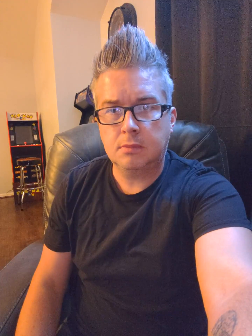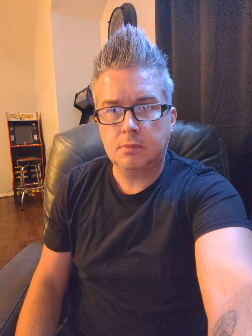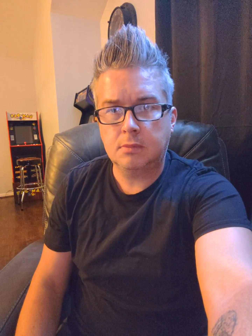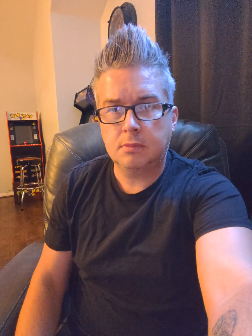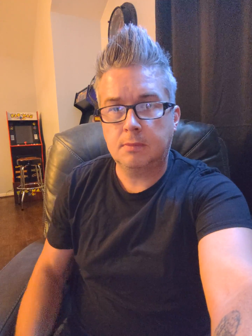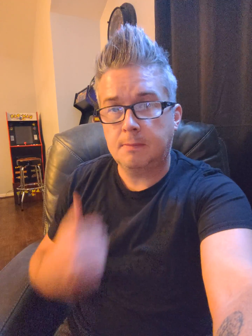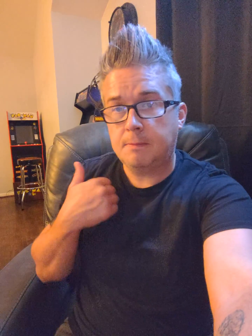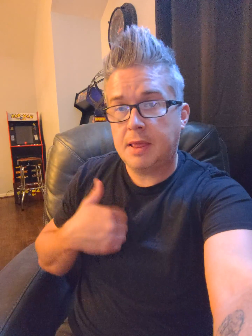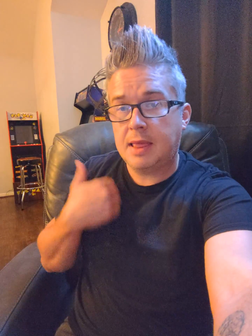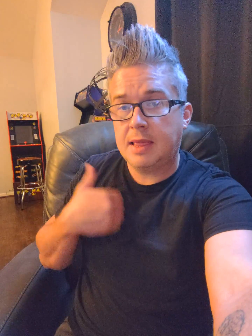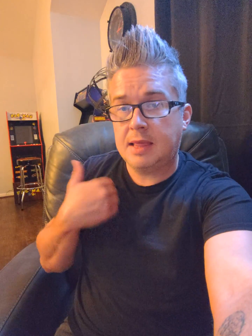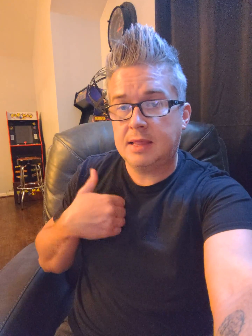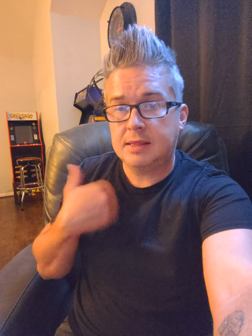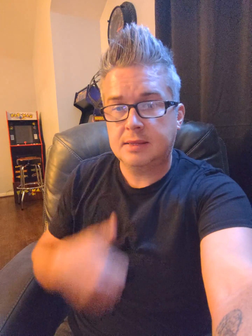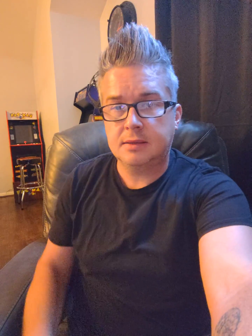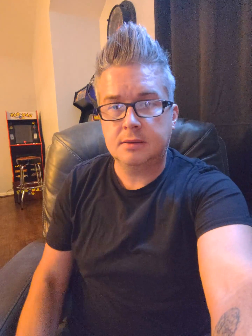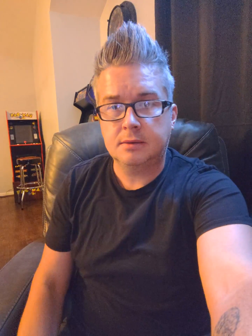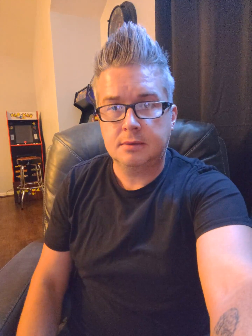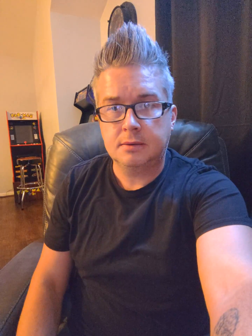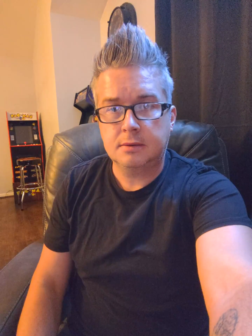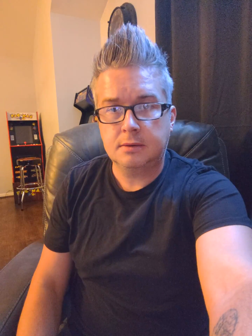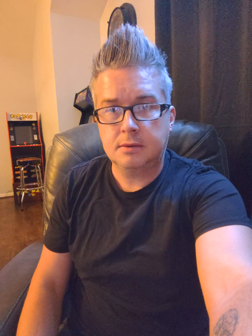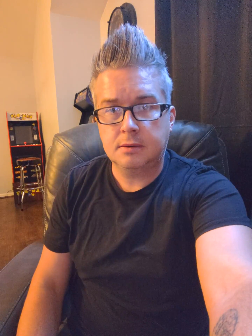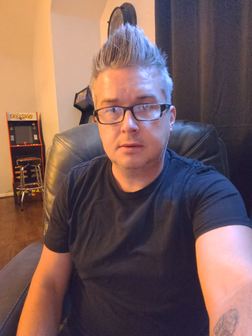bathtub